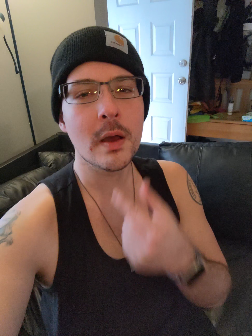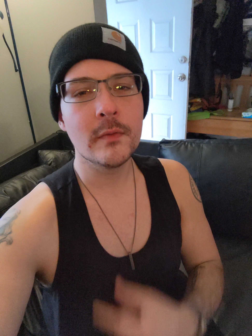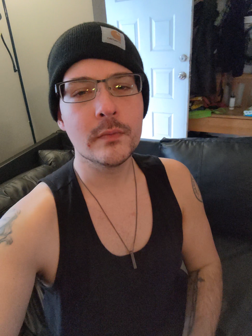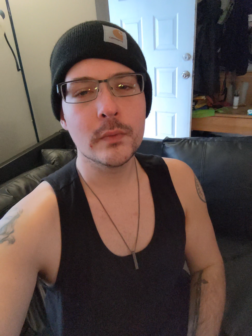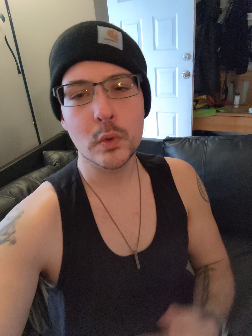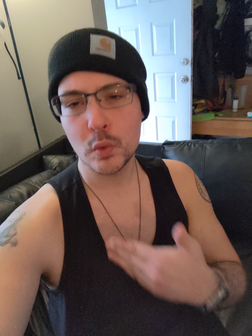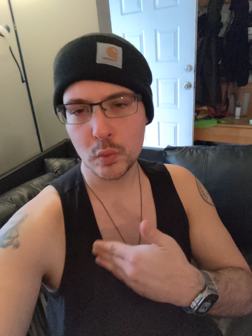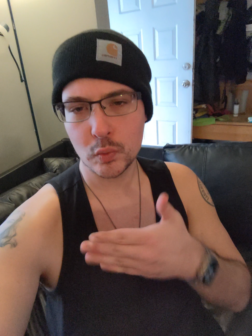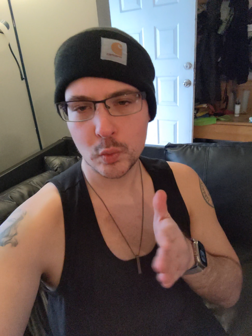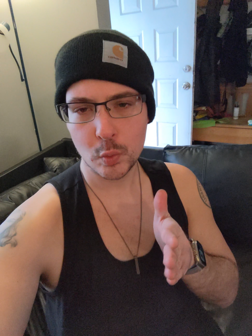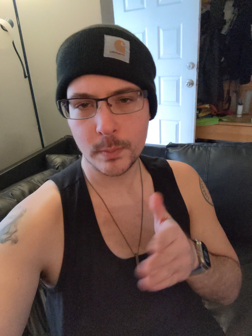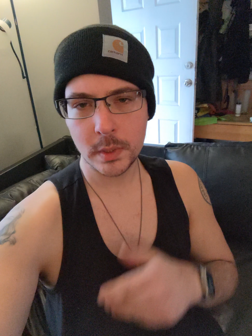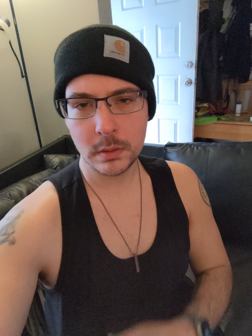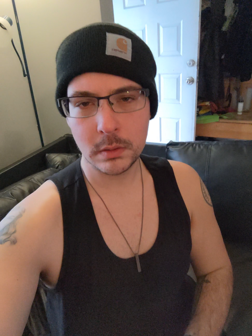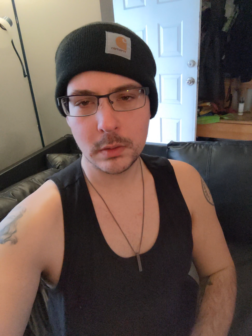room